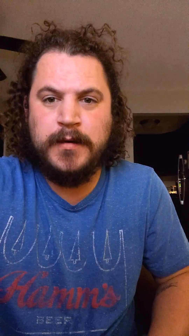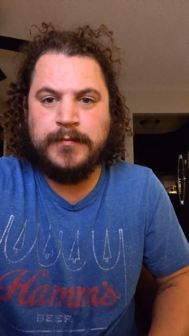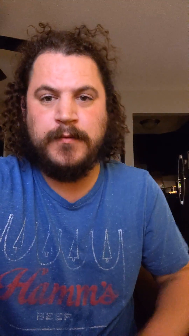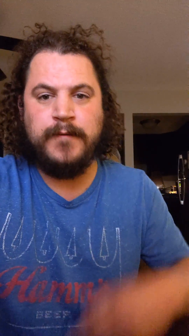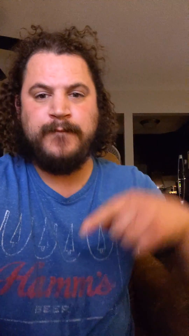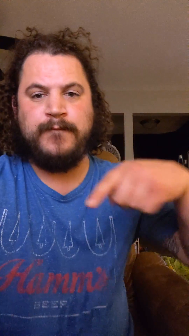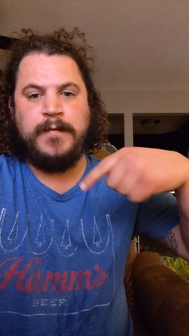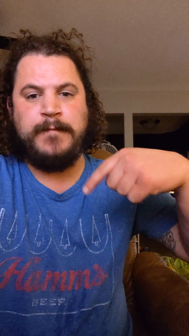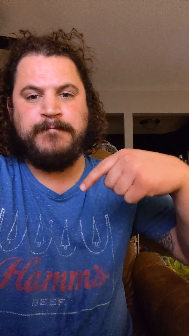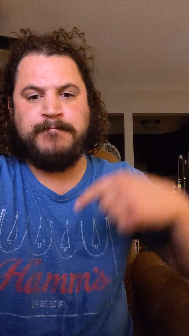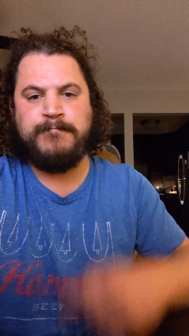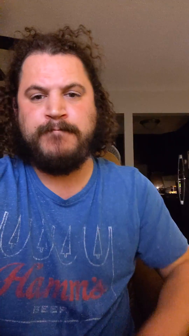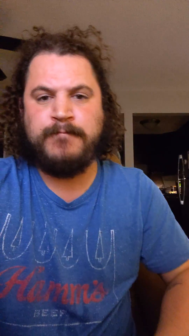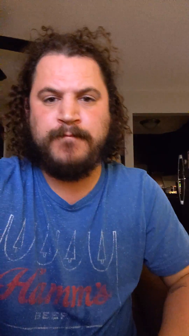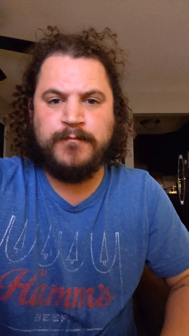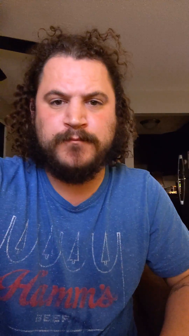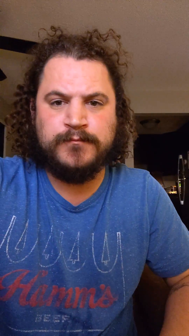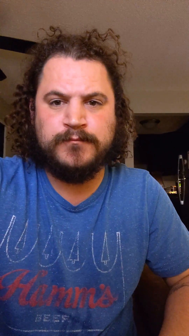flip-flop